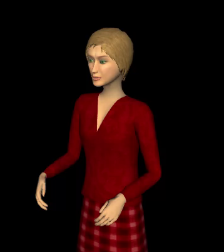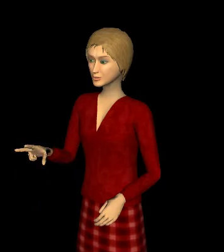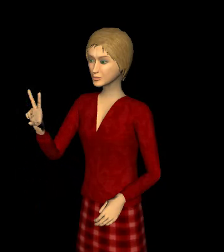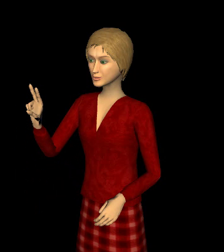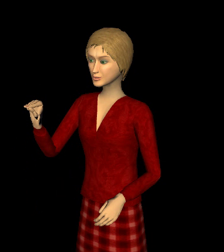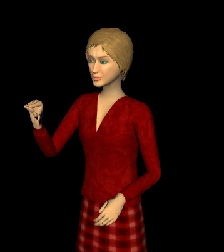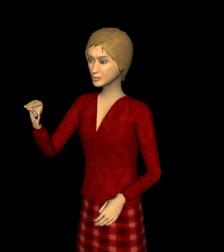30